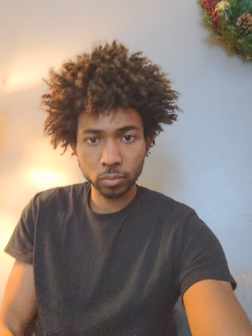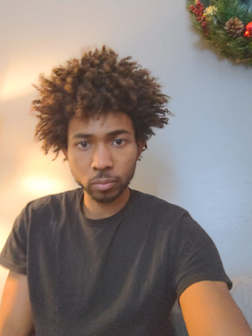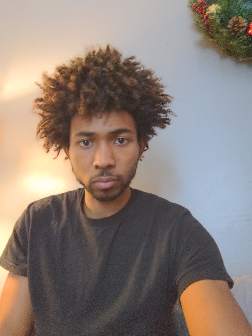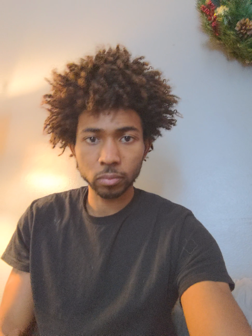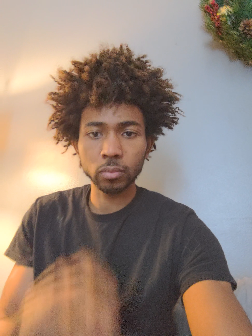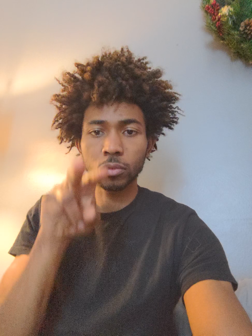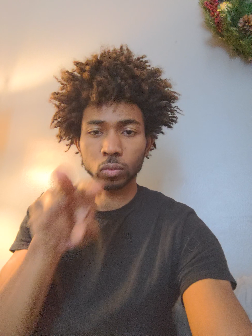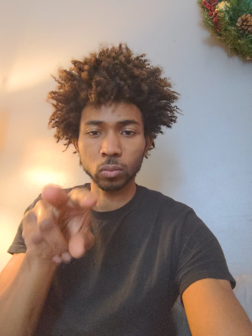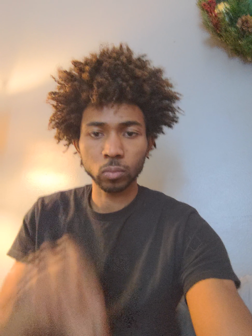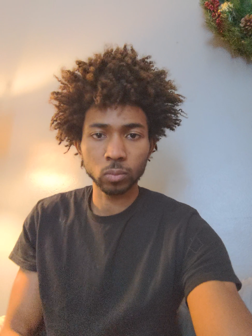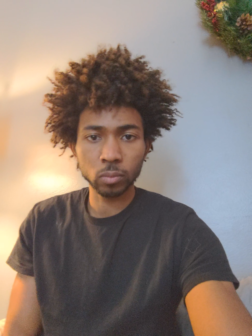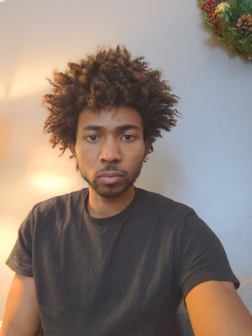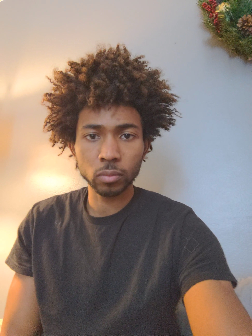look